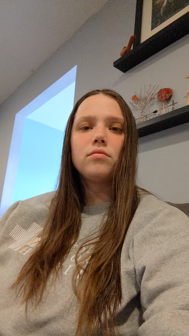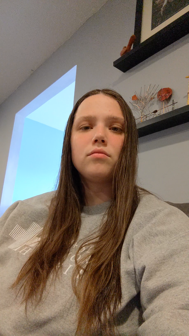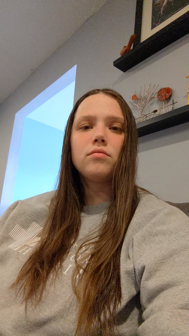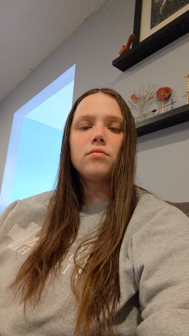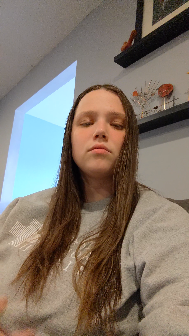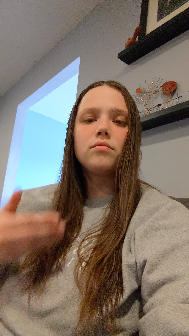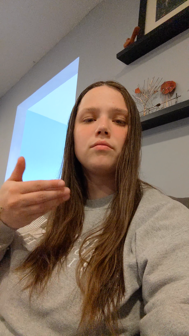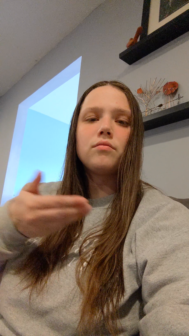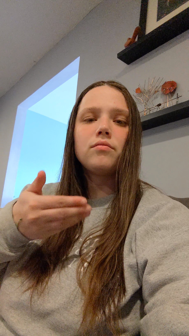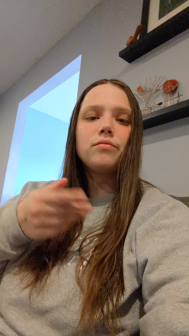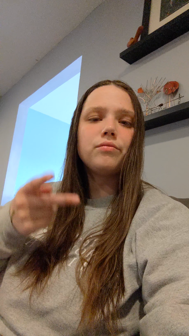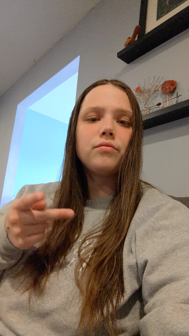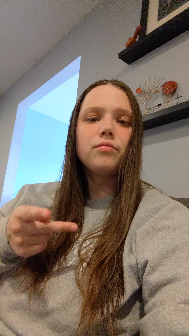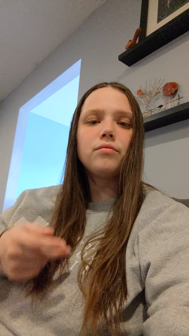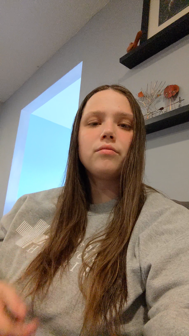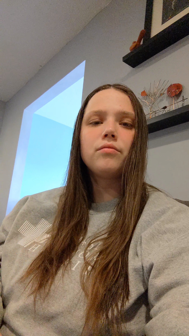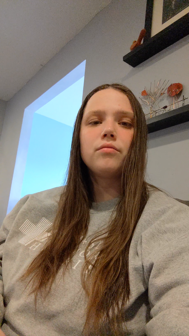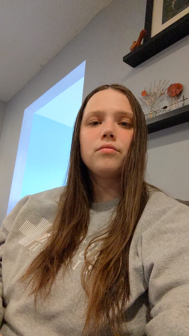babysitter